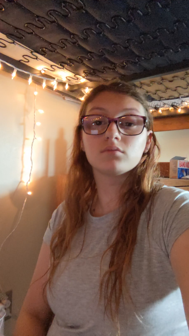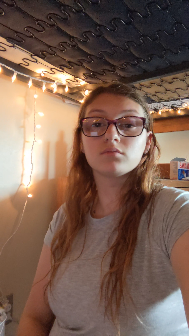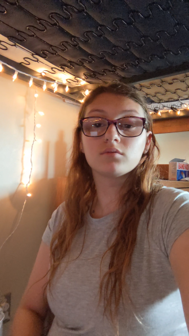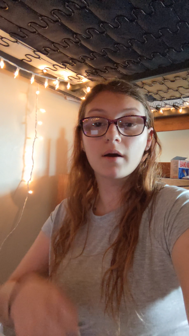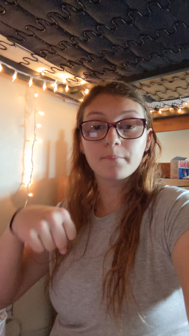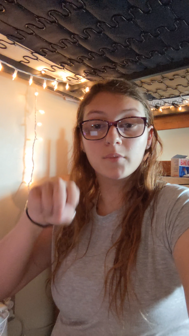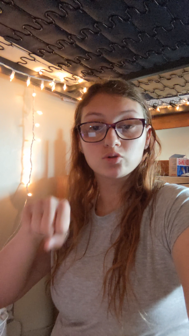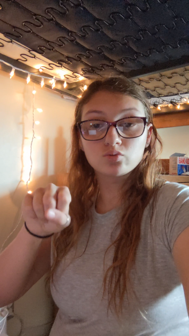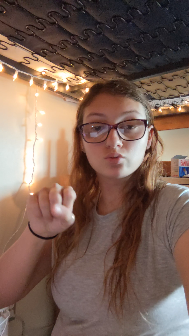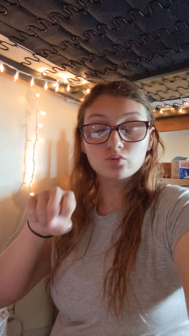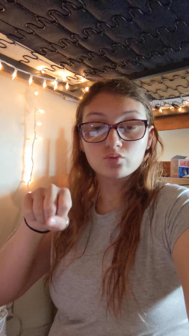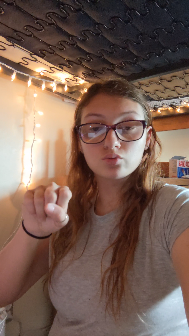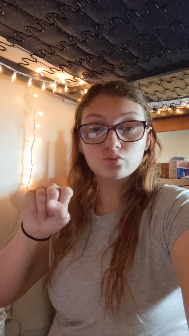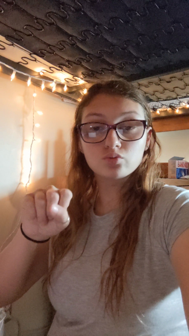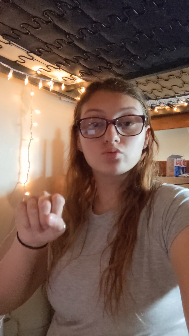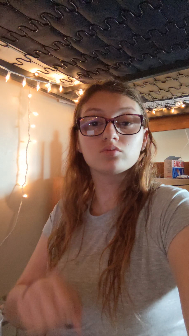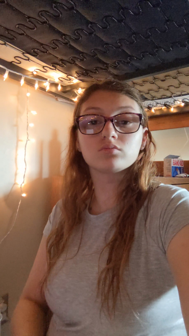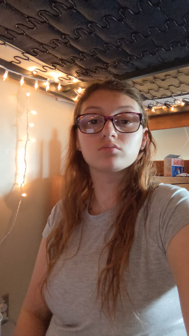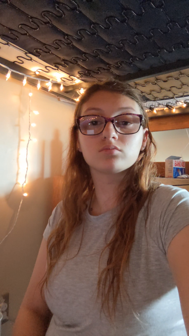motorcycle